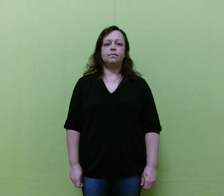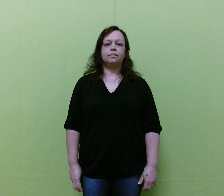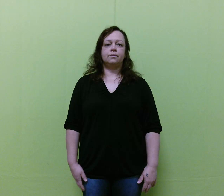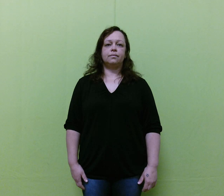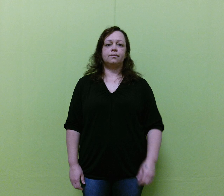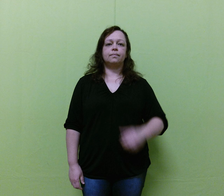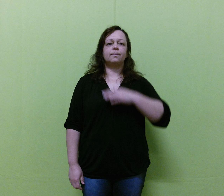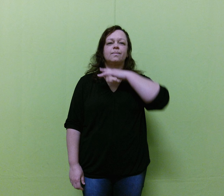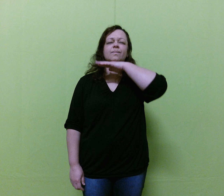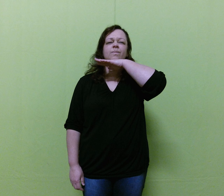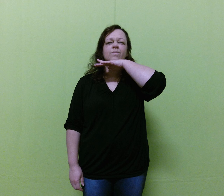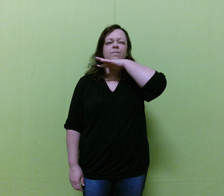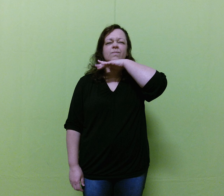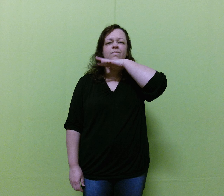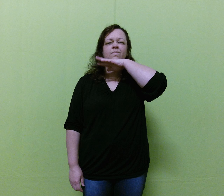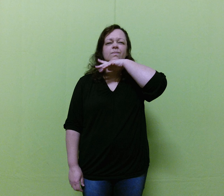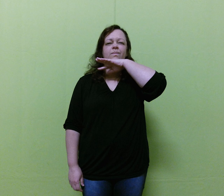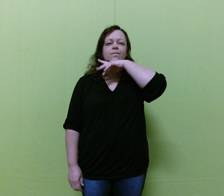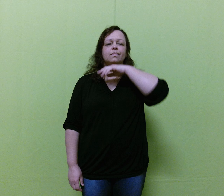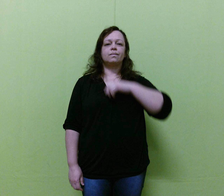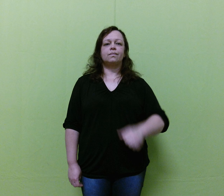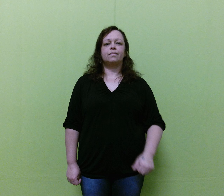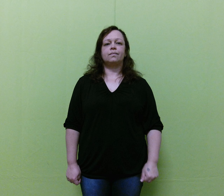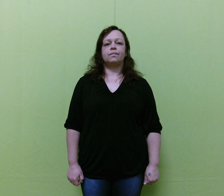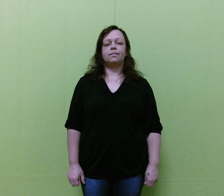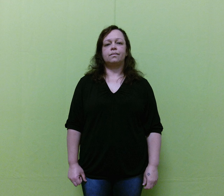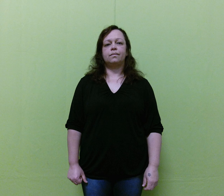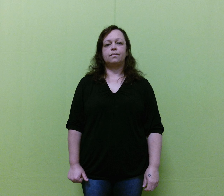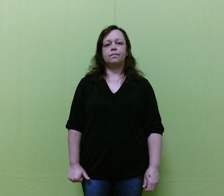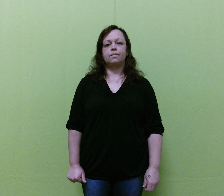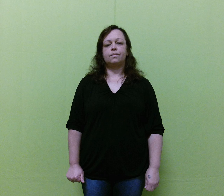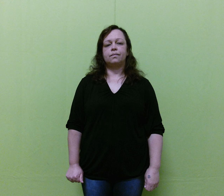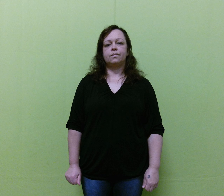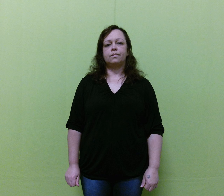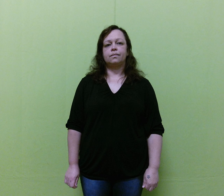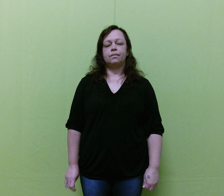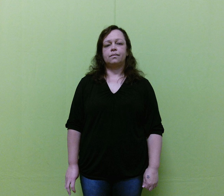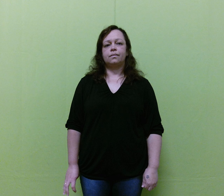ruim